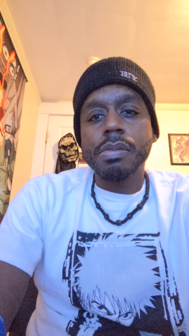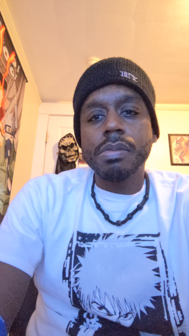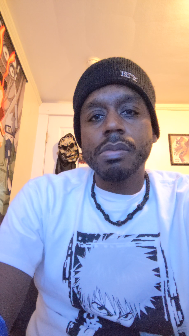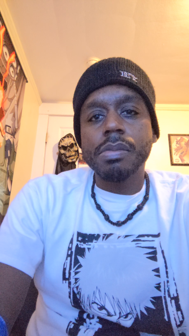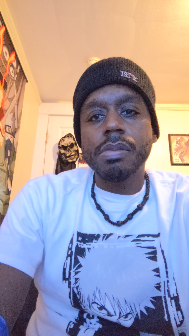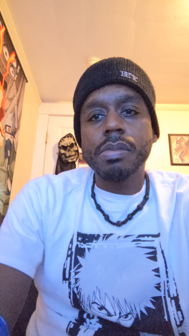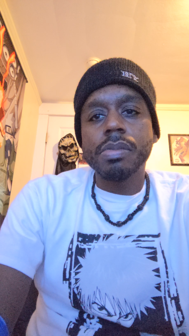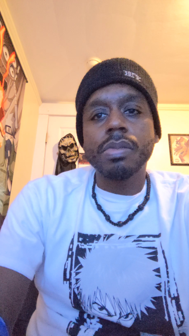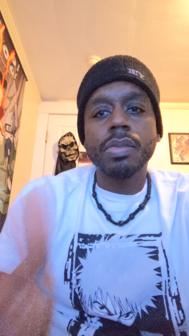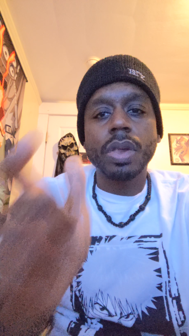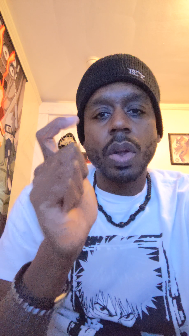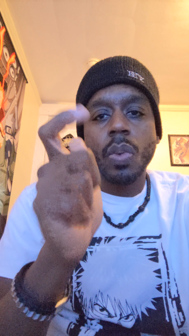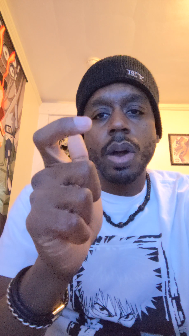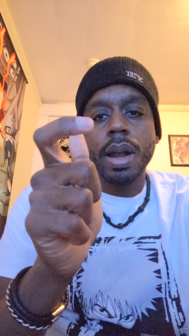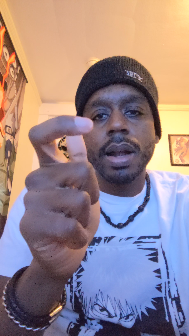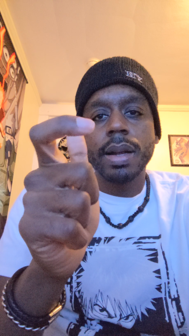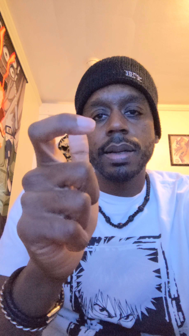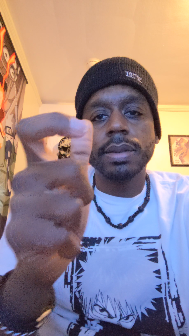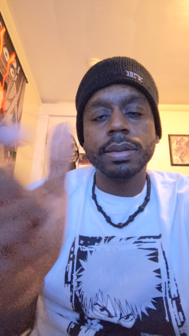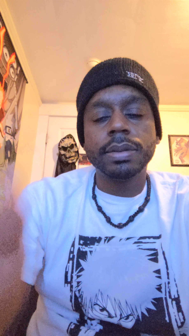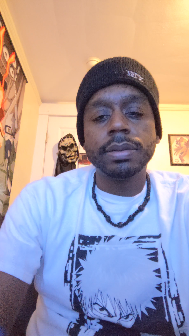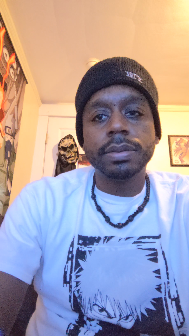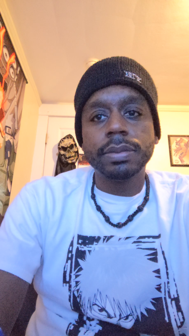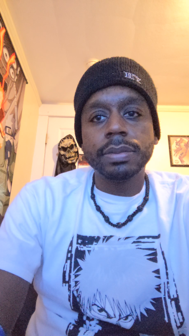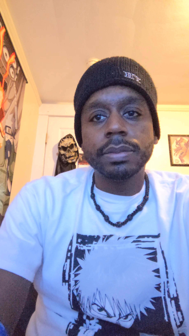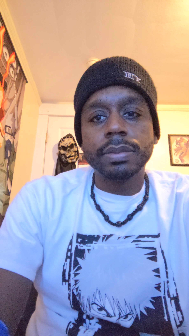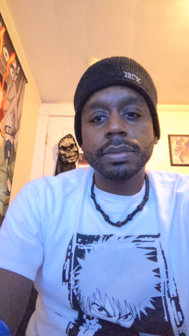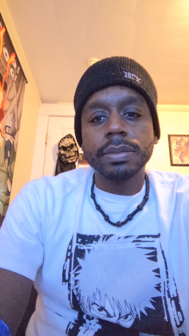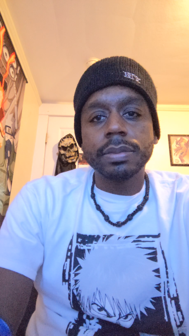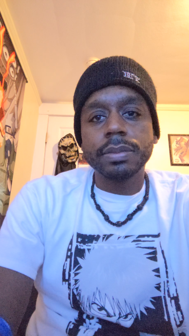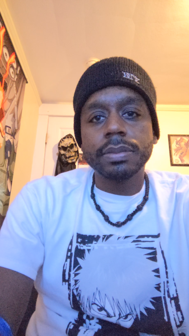run